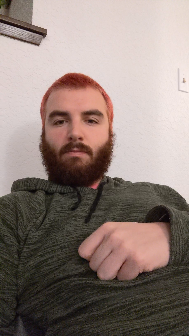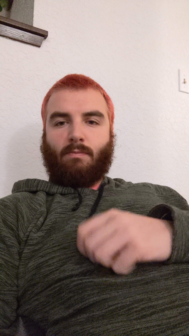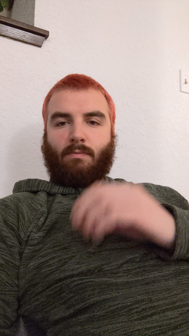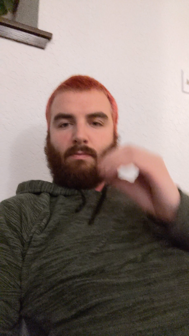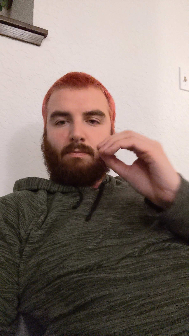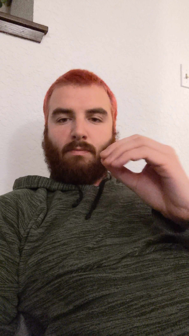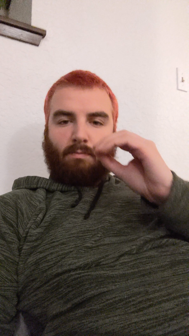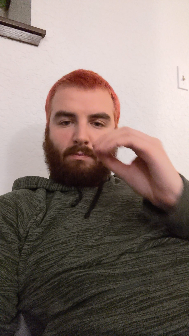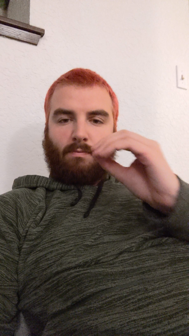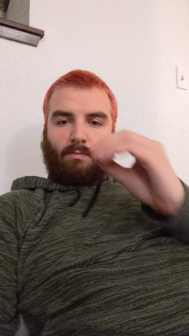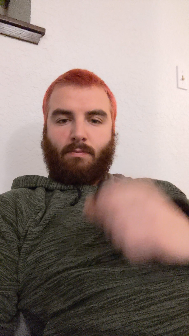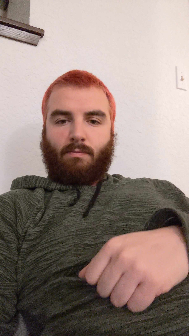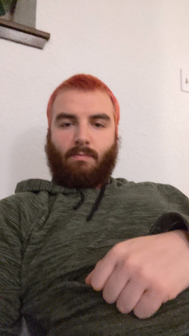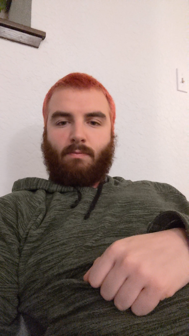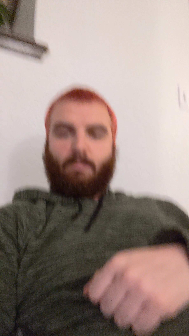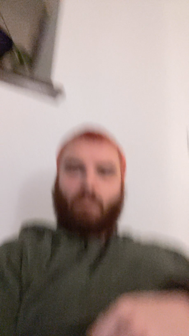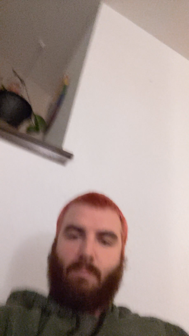fix